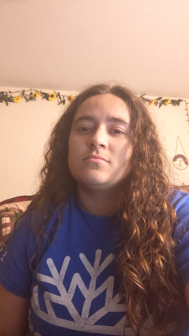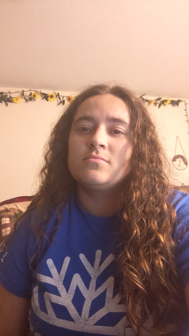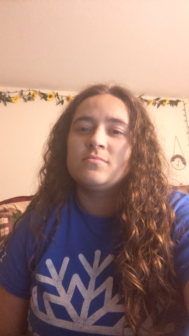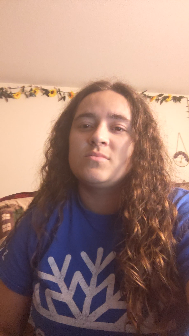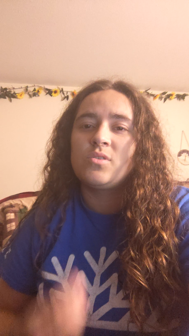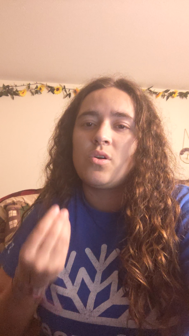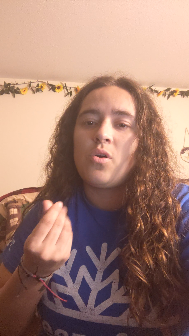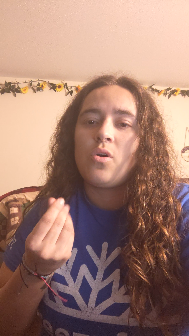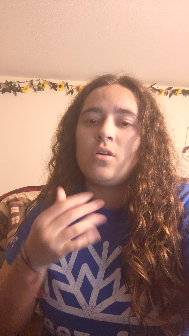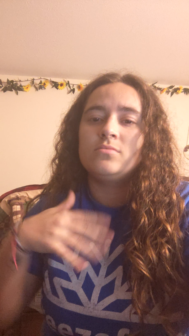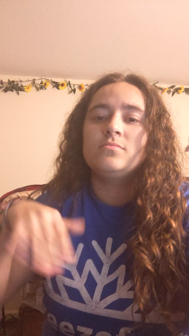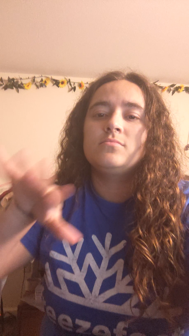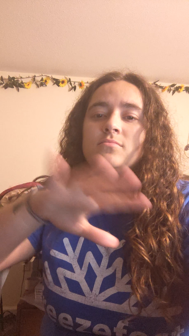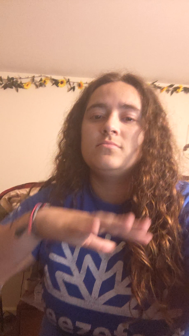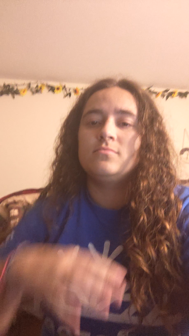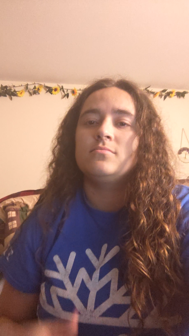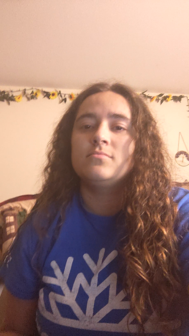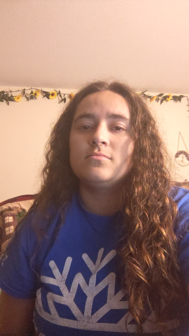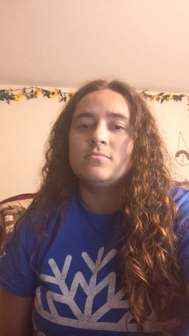garden